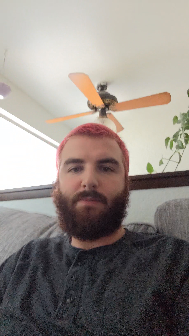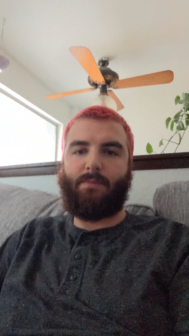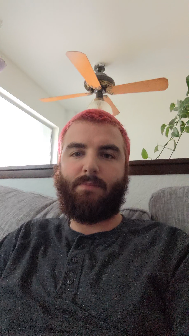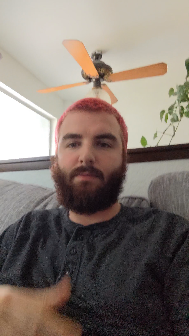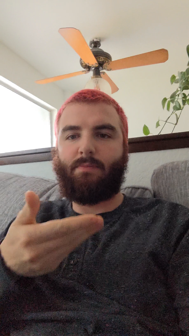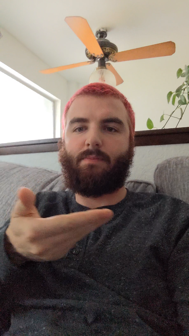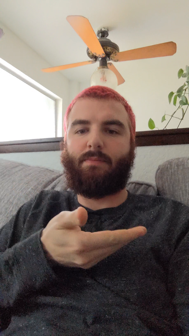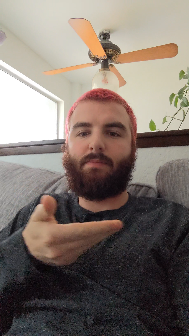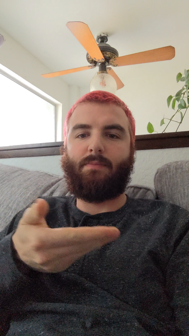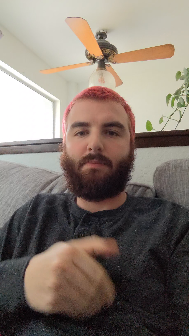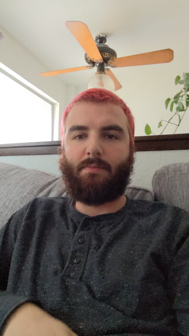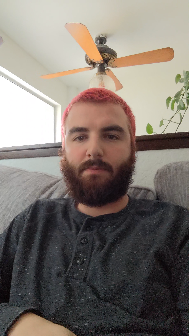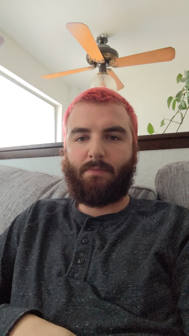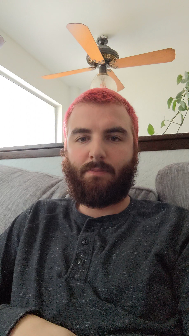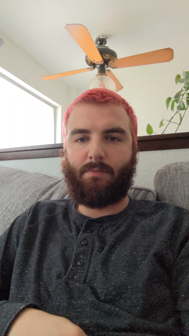baby